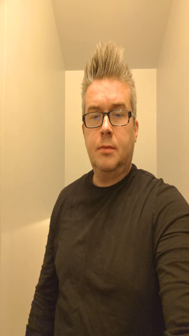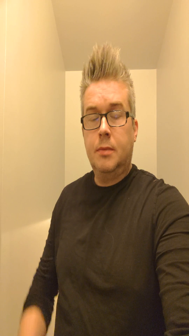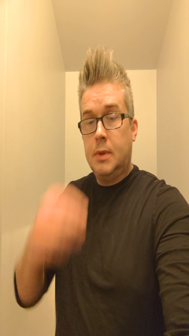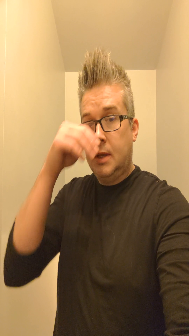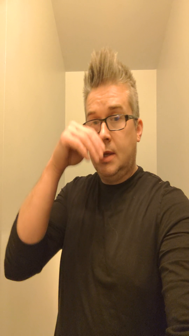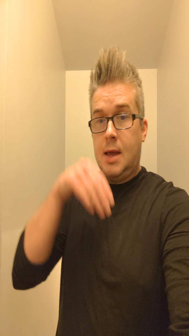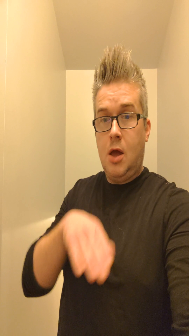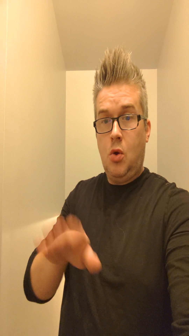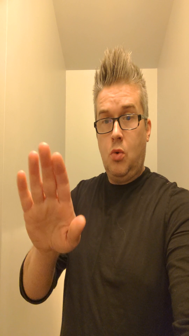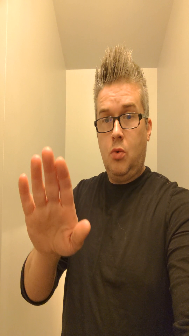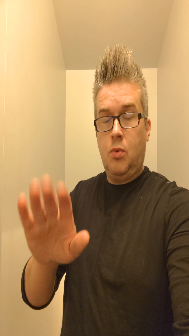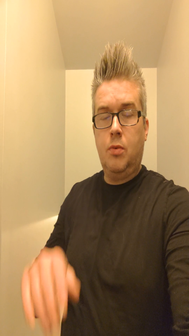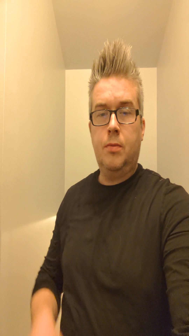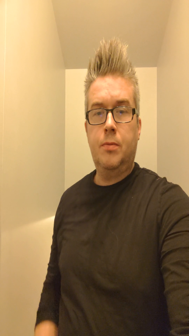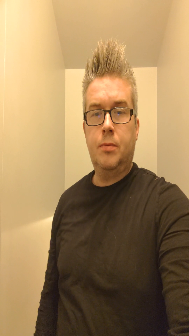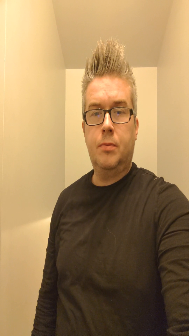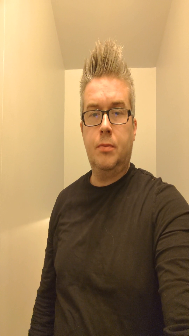elephant